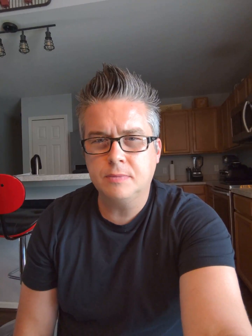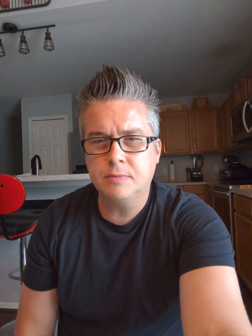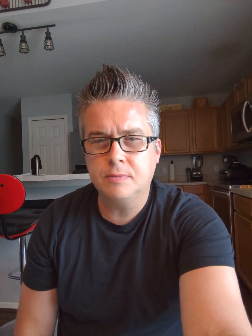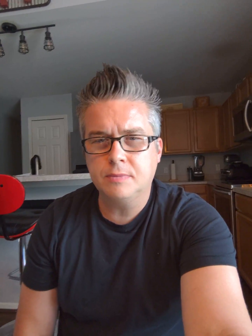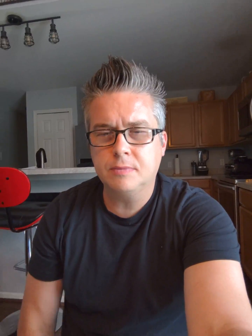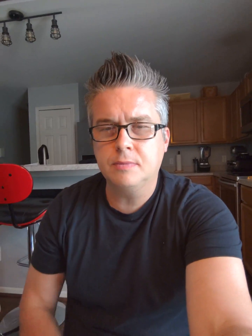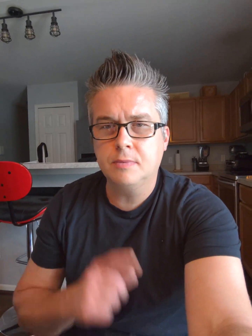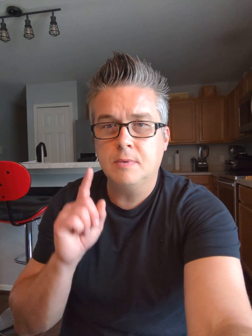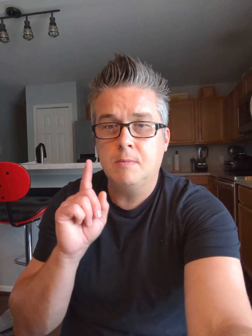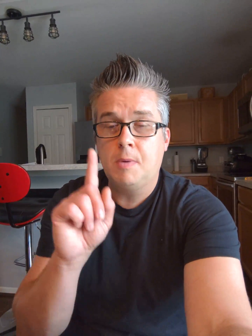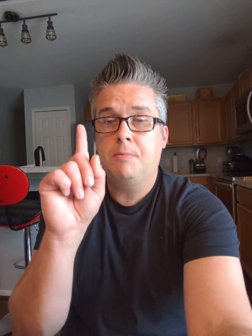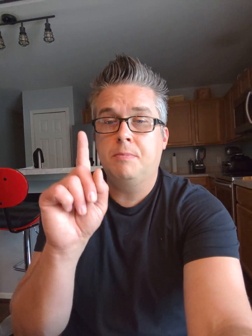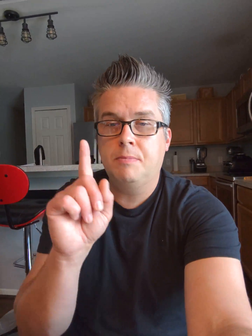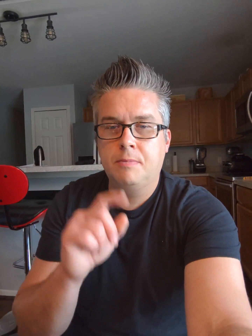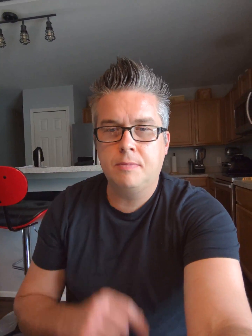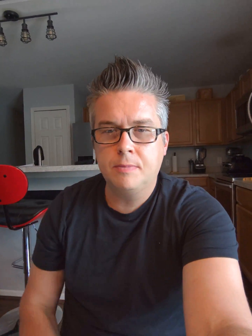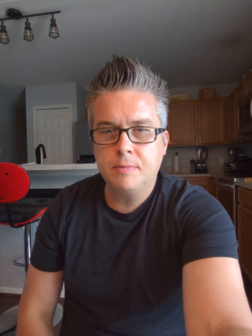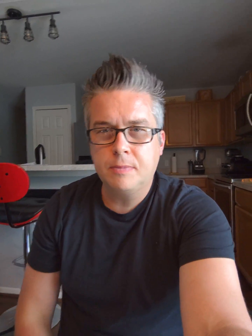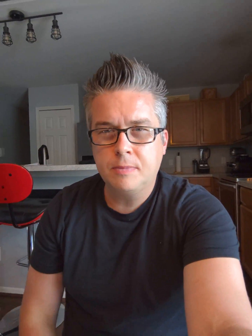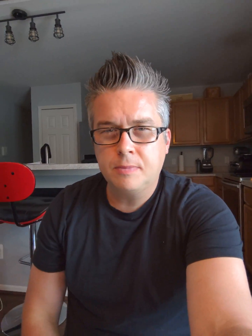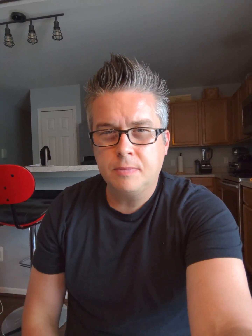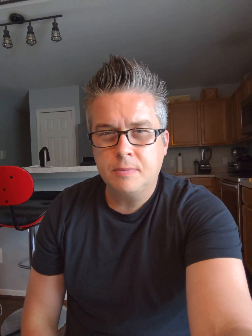bump